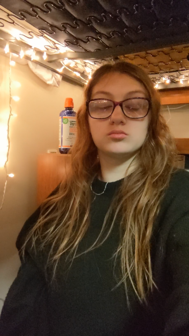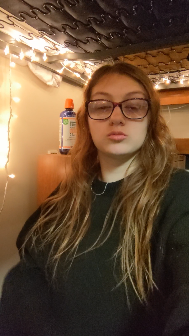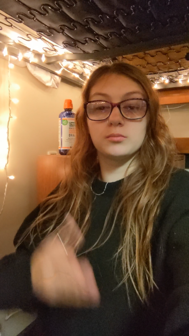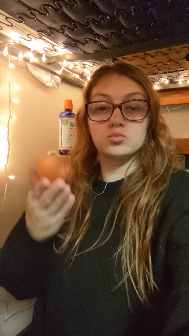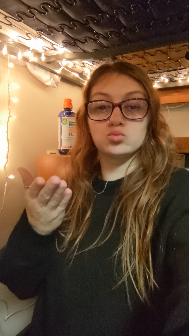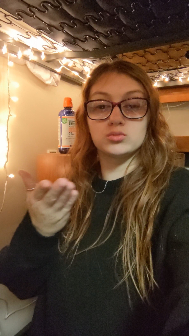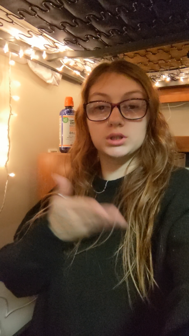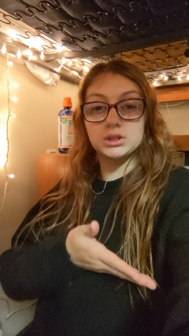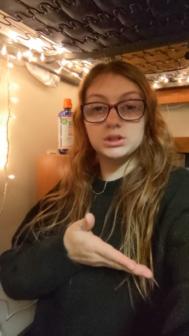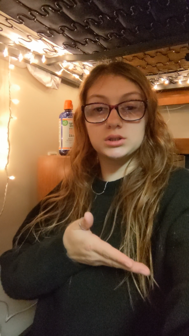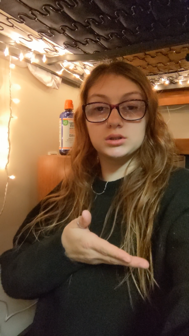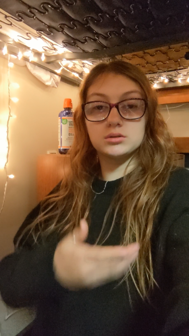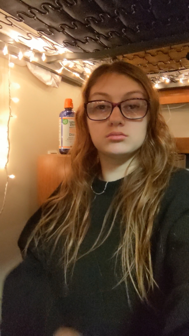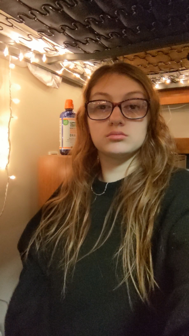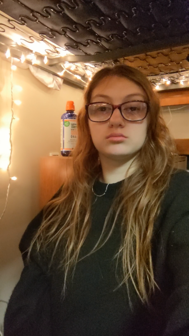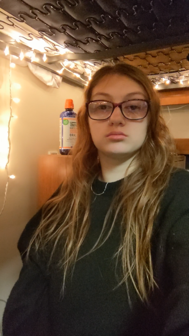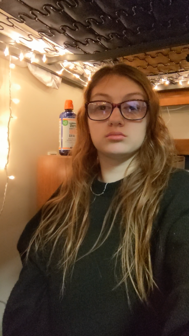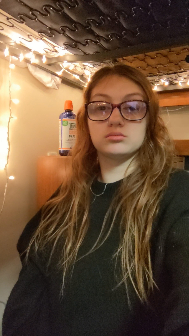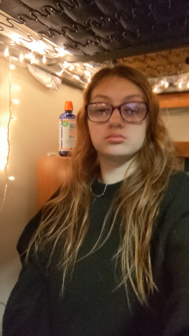bring